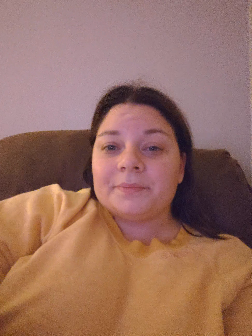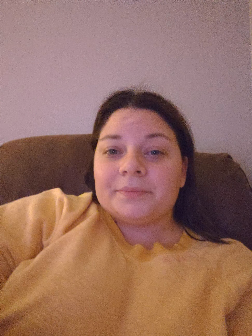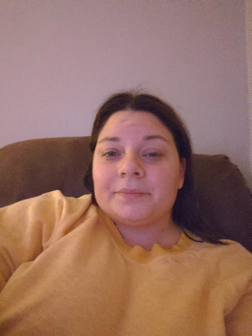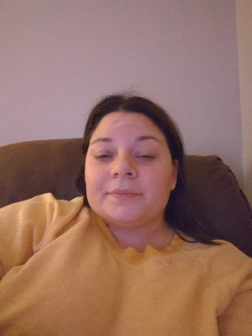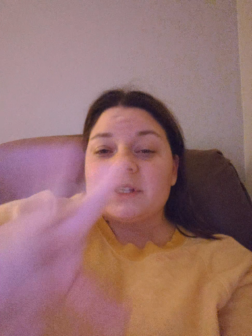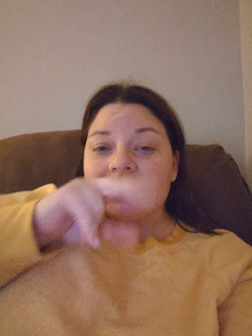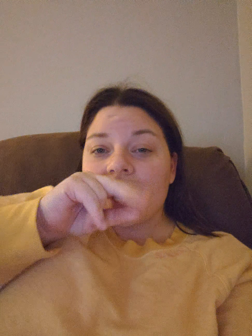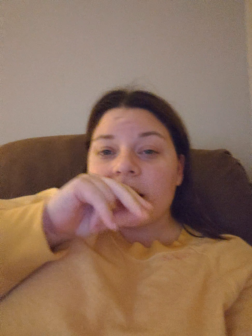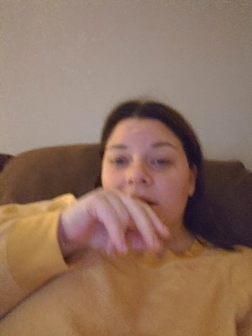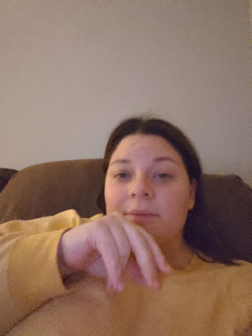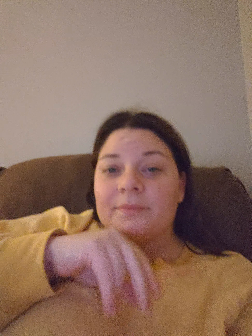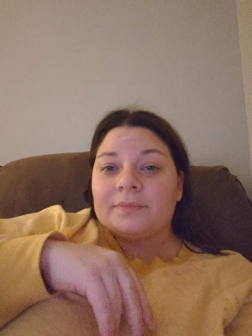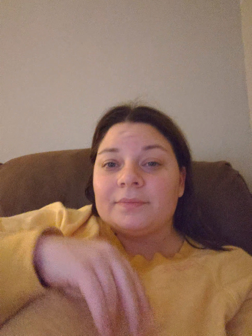duck